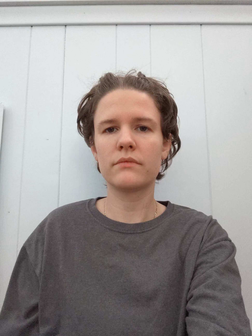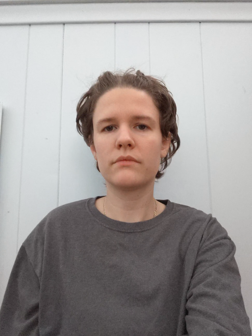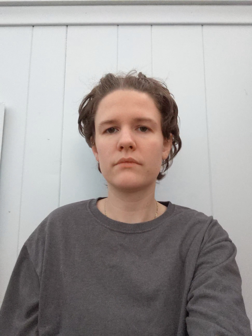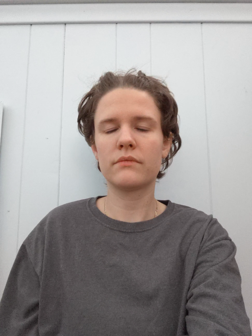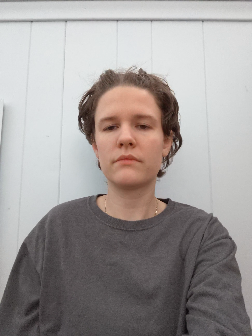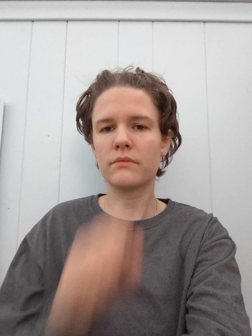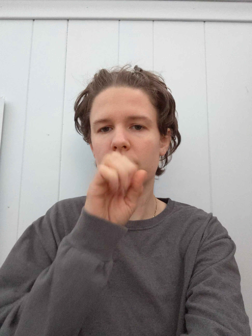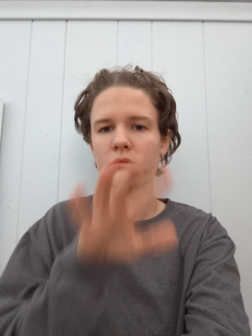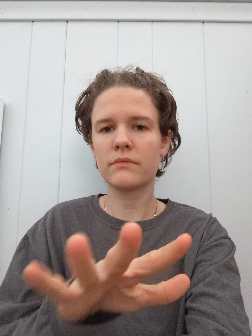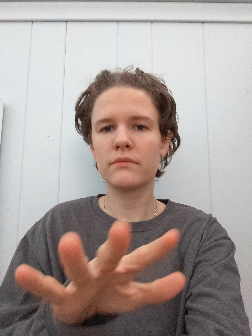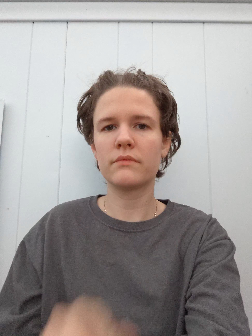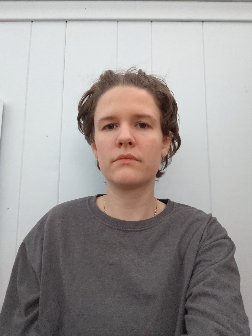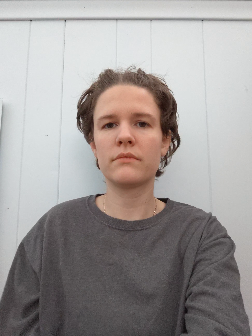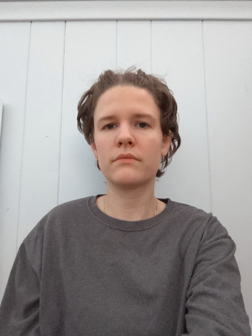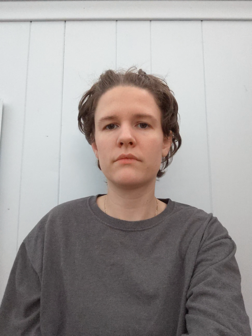blow